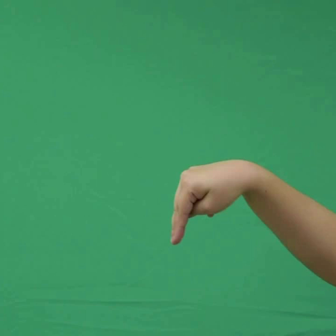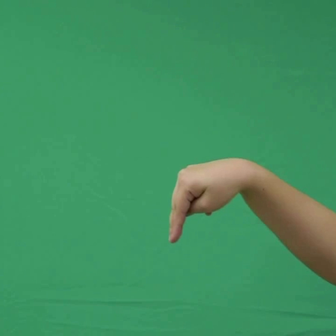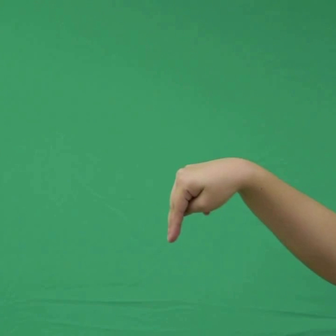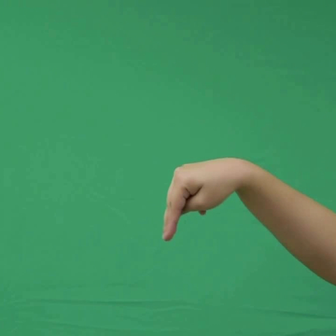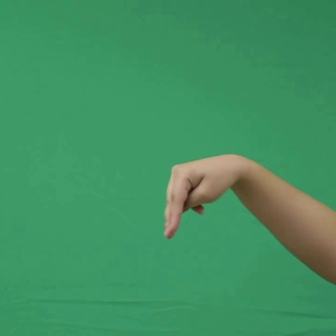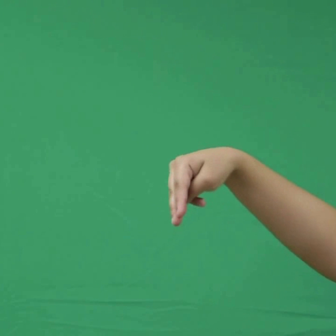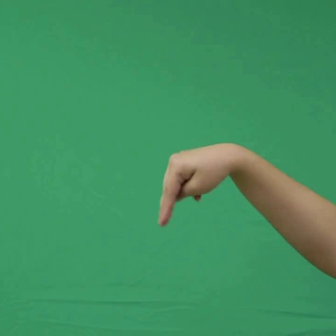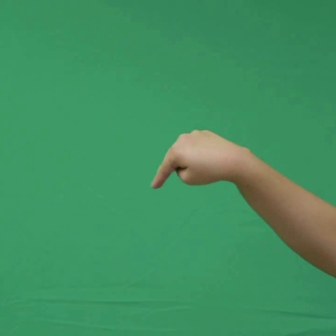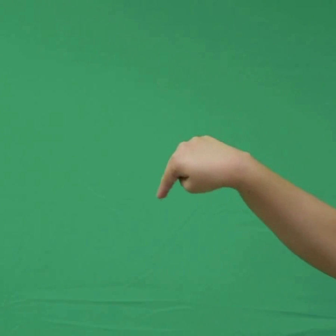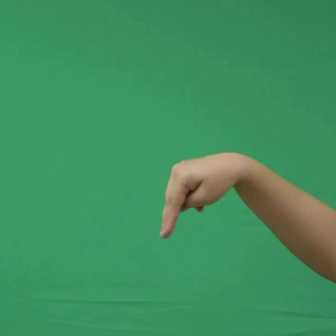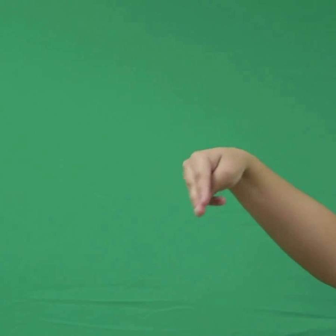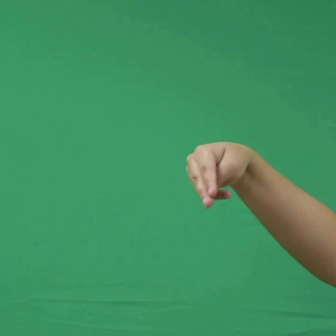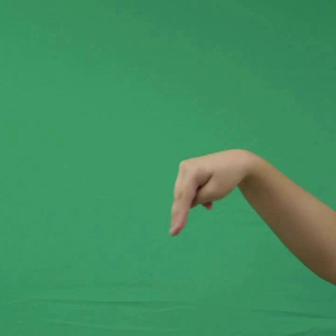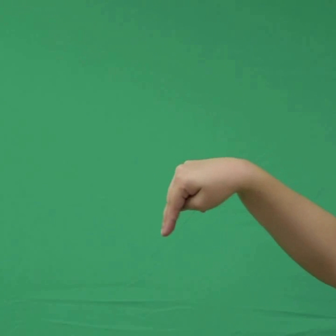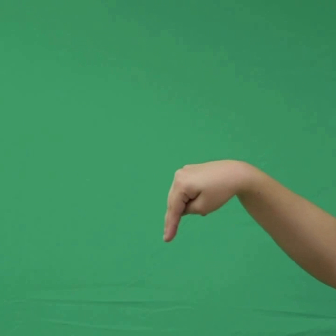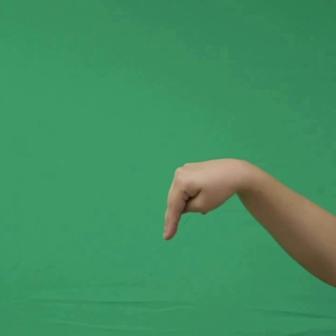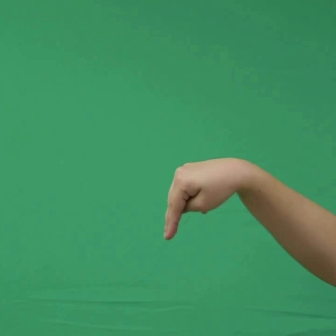Ñ